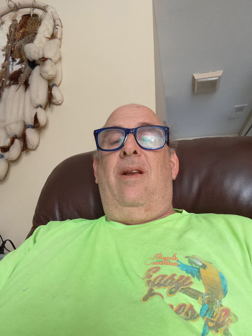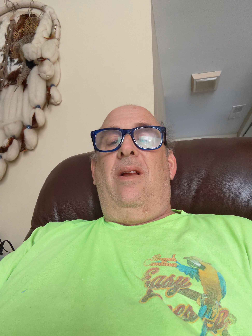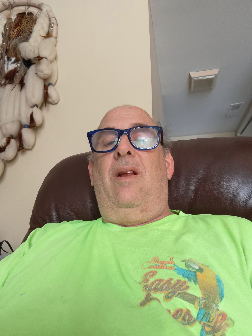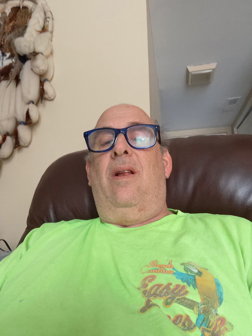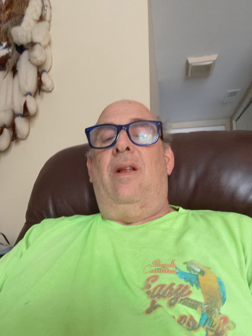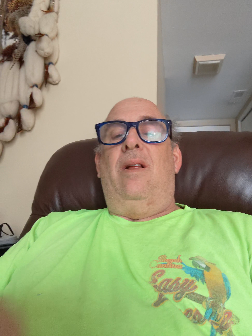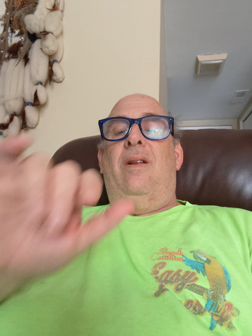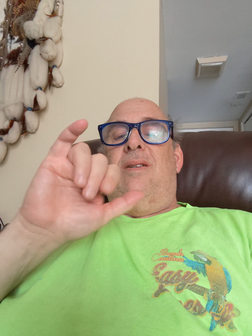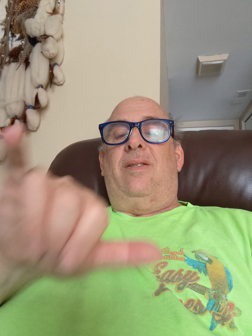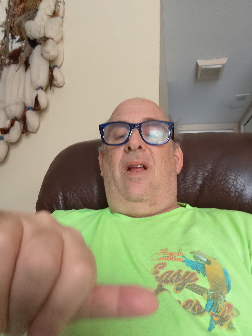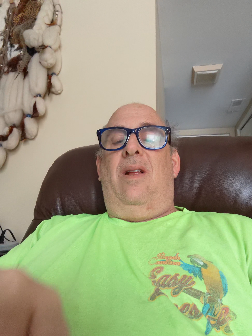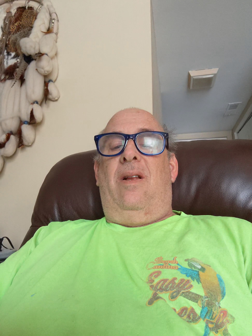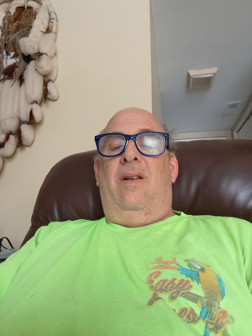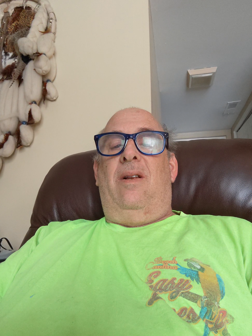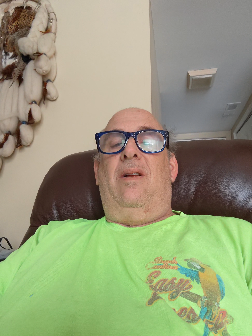stay